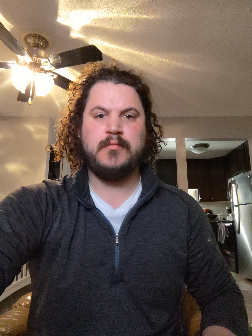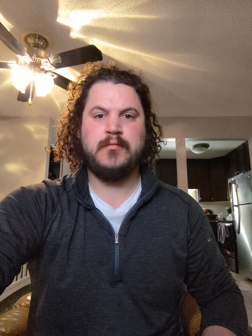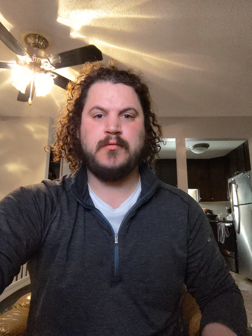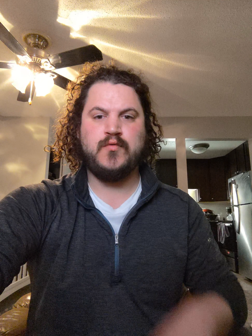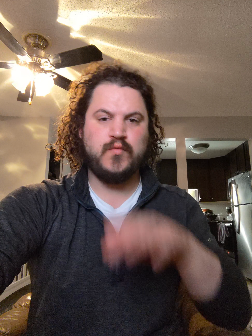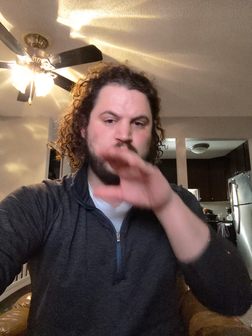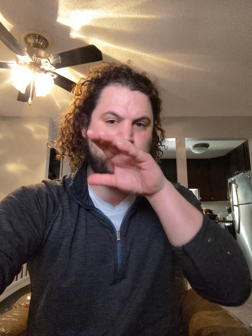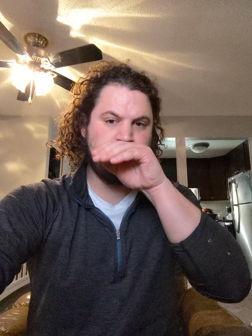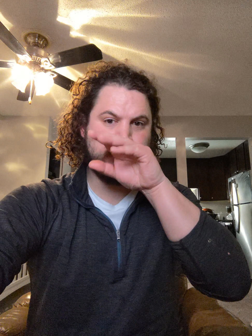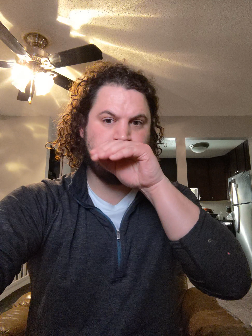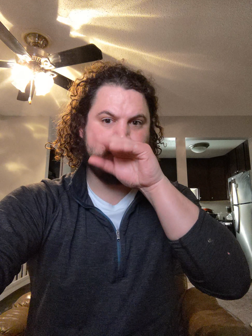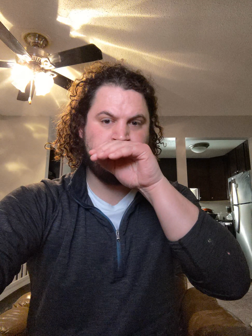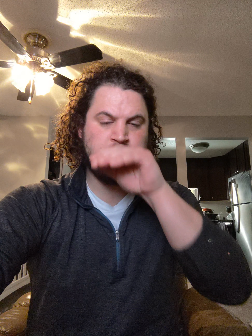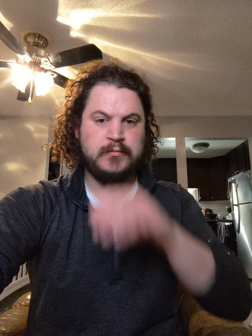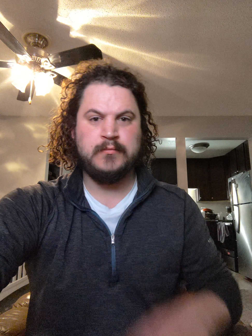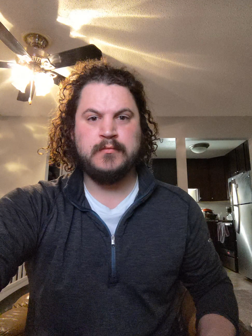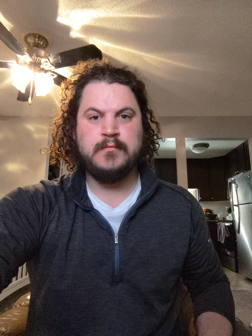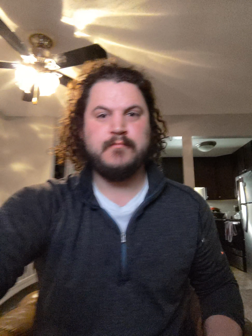goose